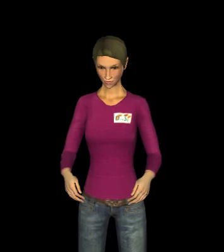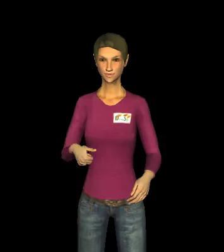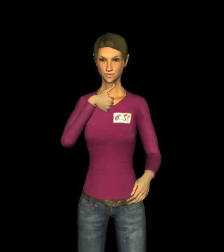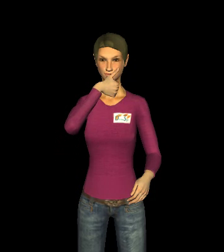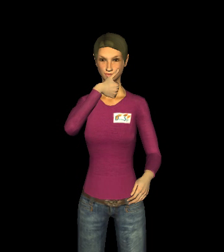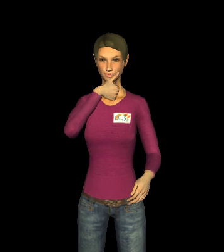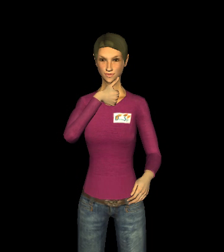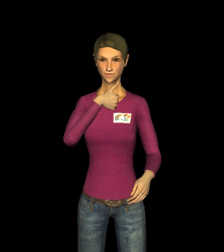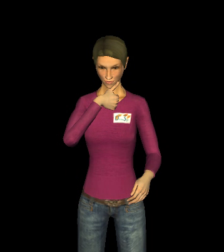ألم